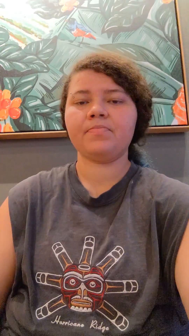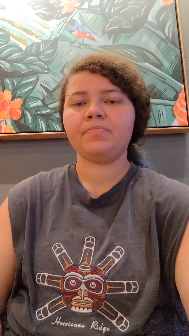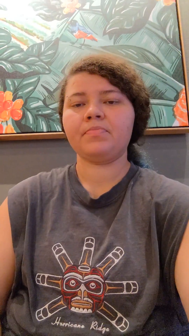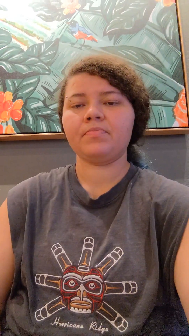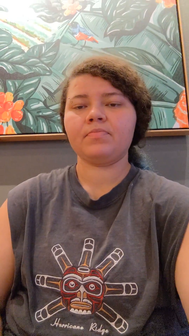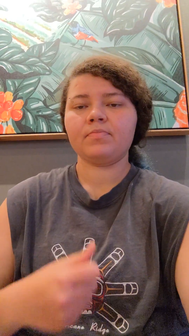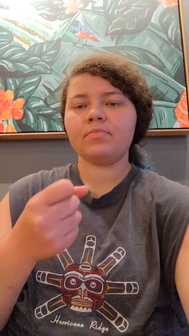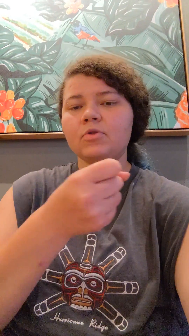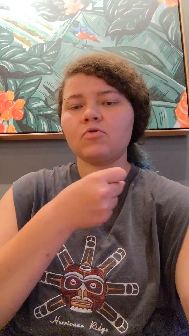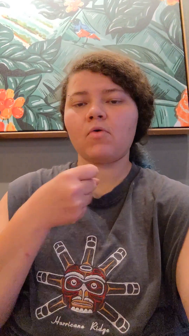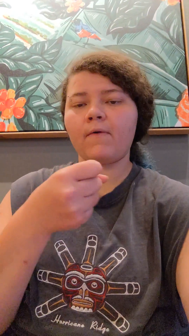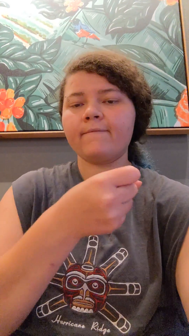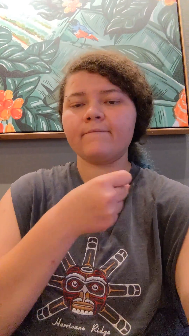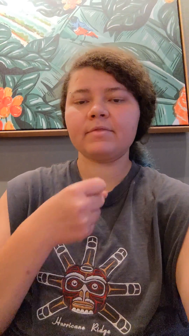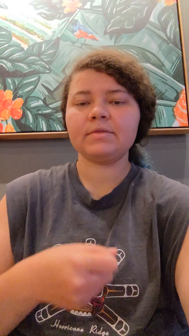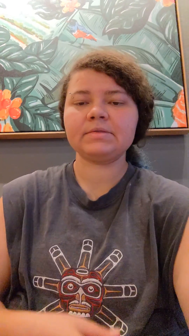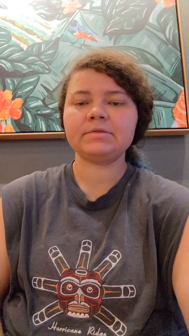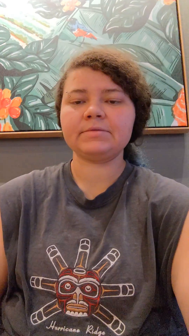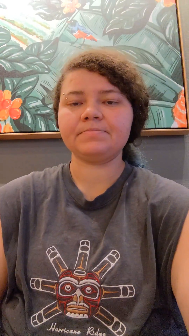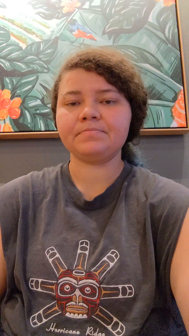coffee